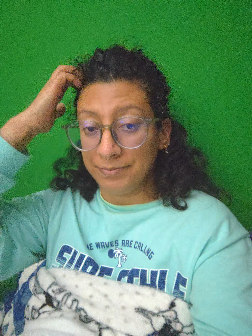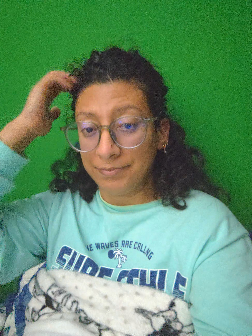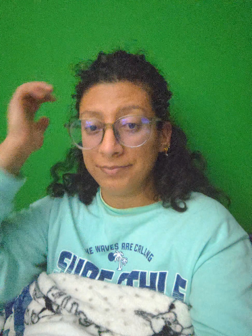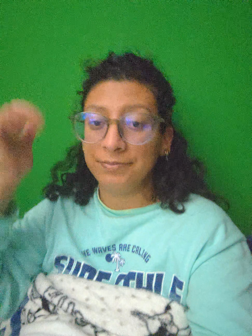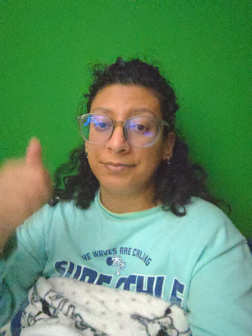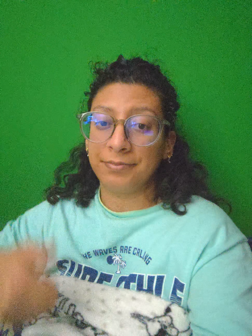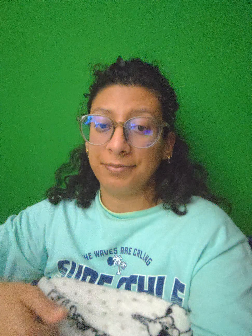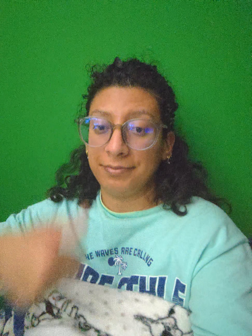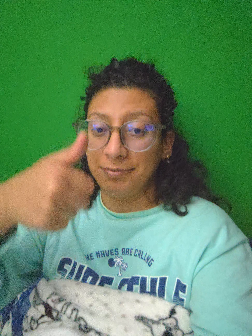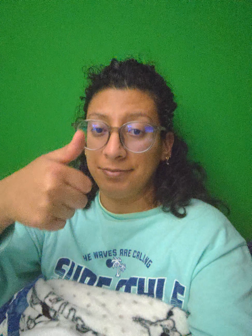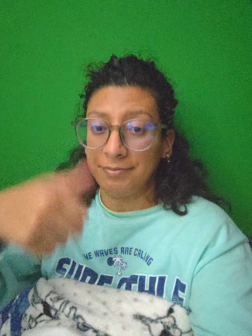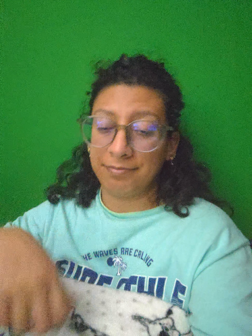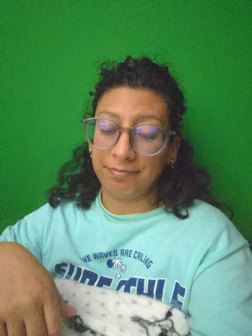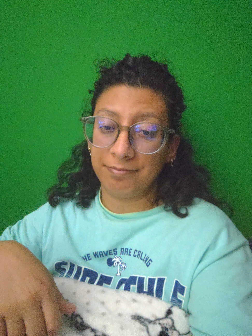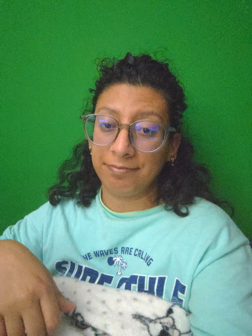hide